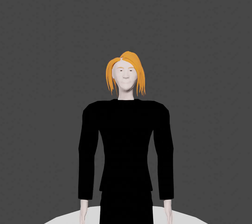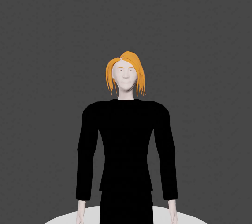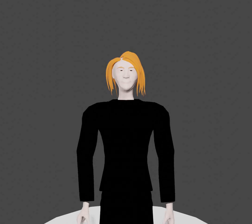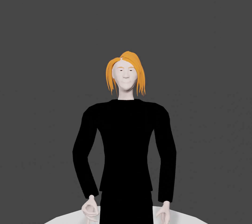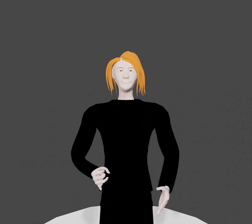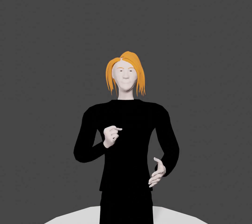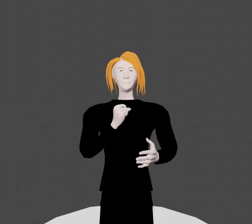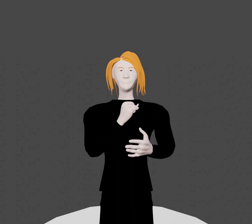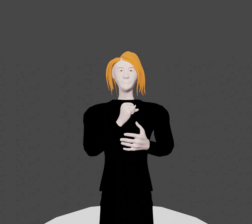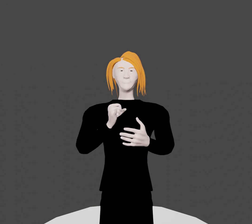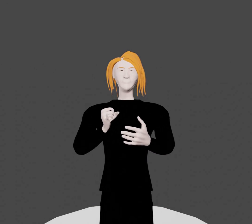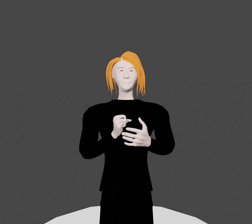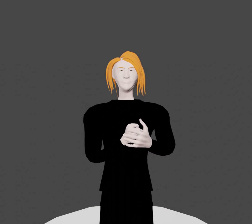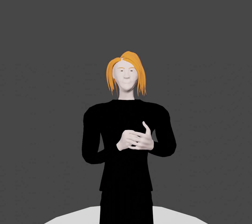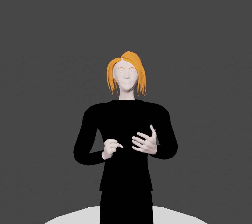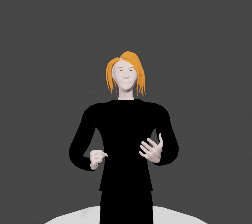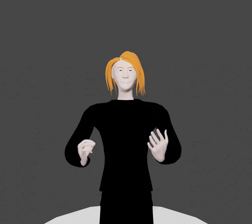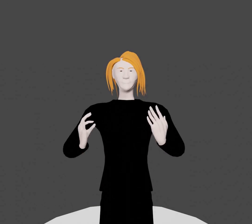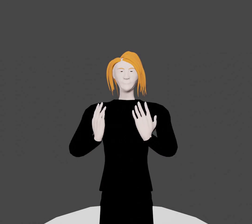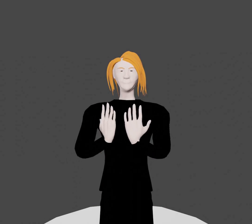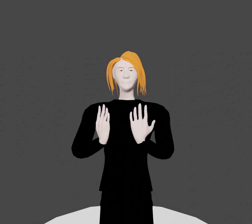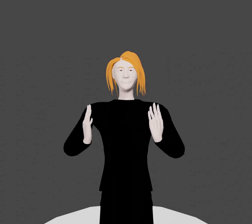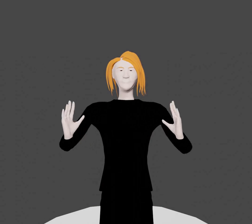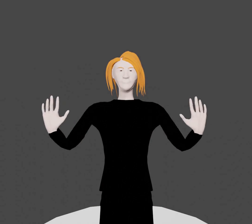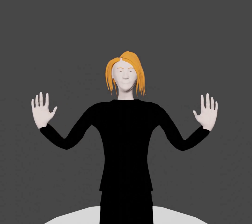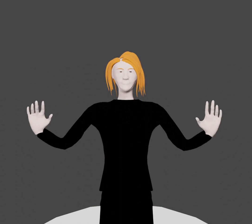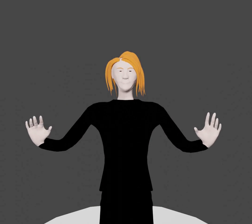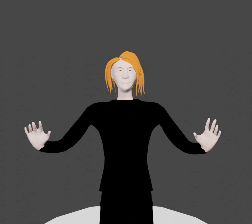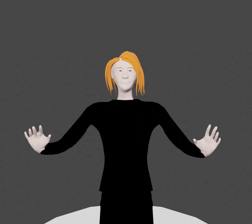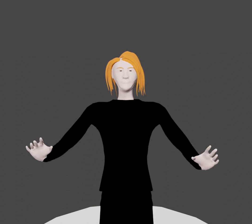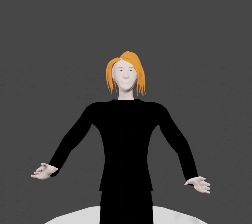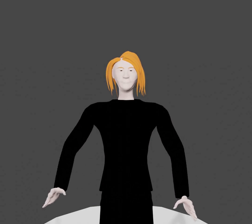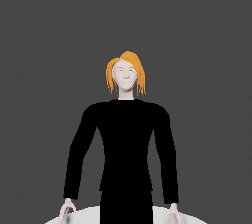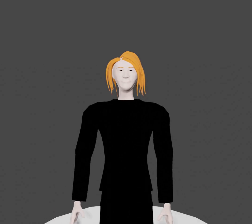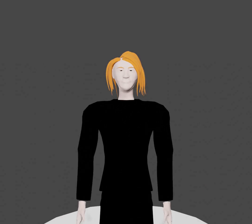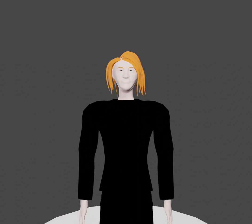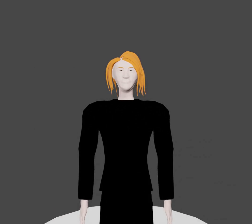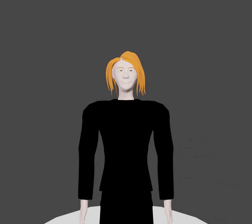Art Gallery